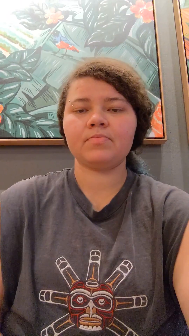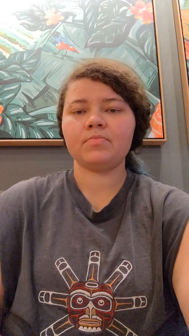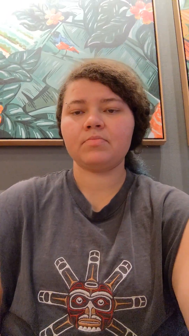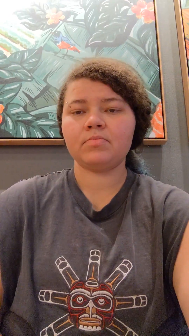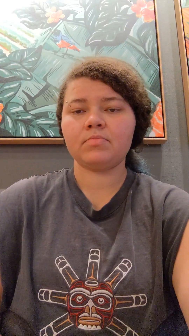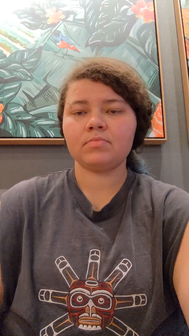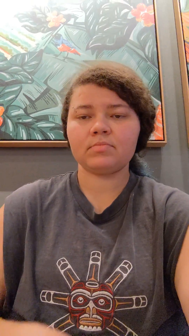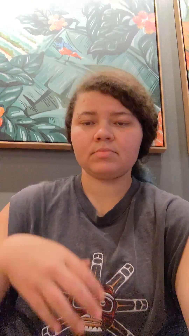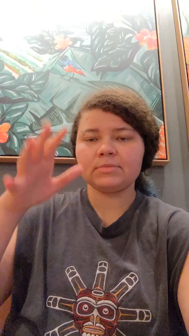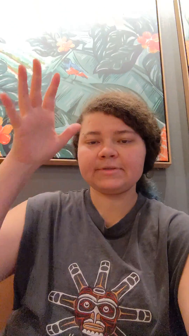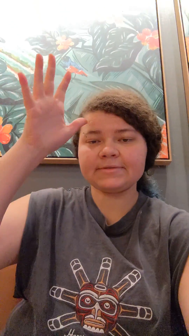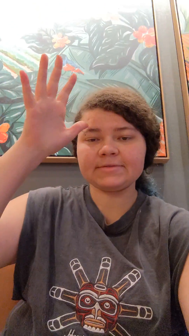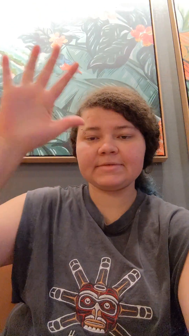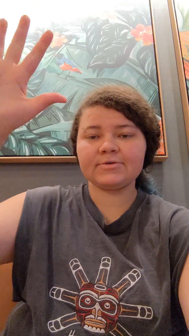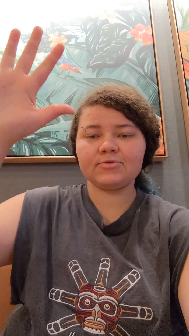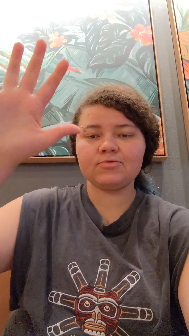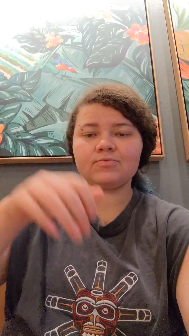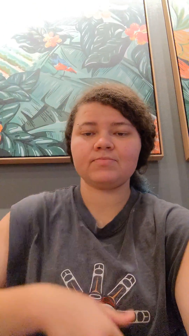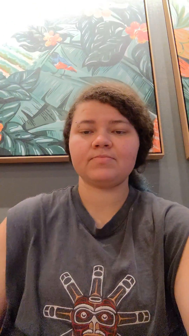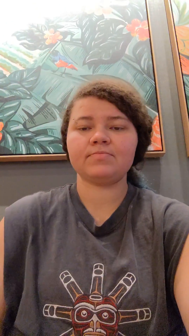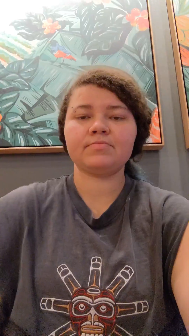deer